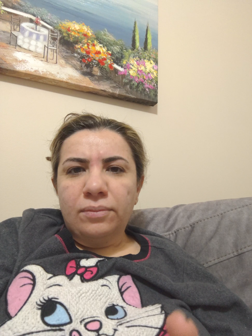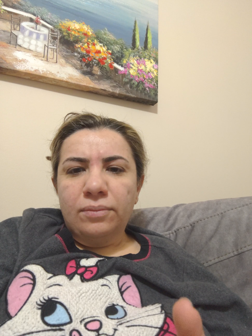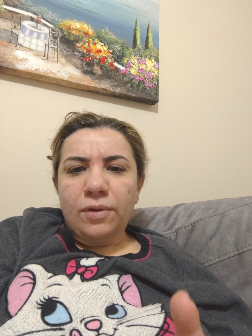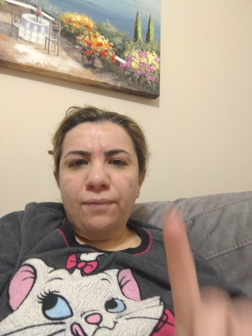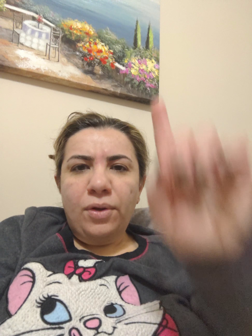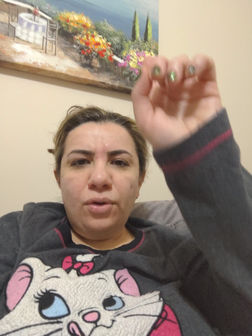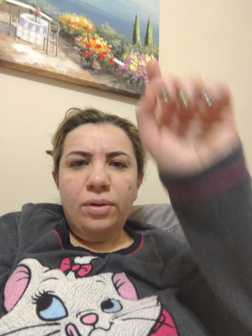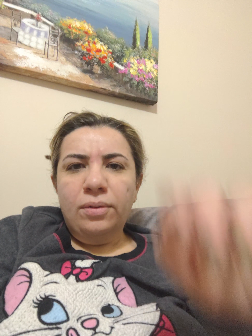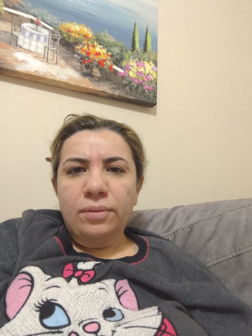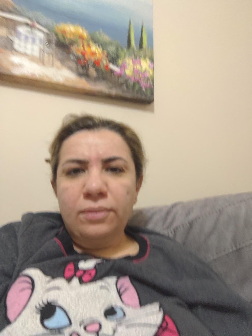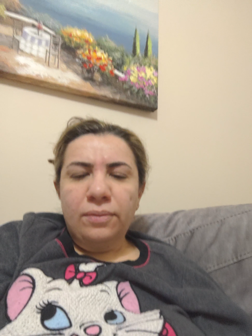up